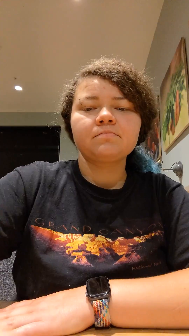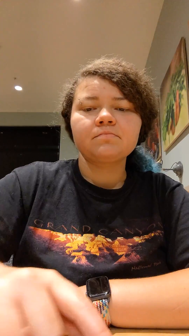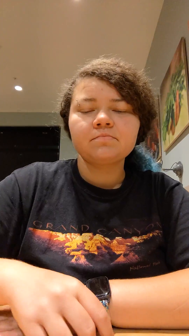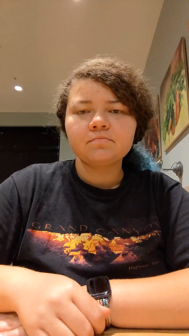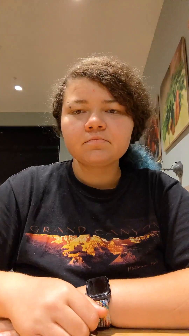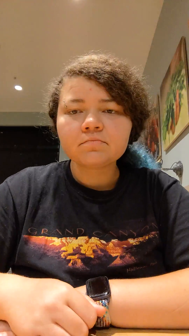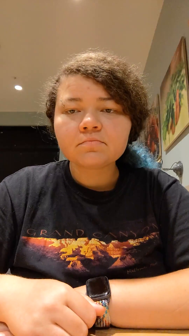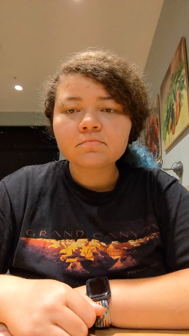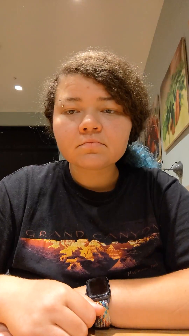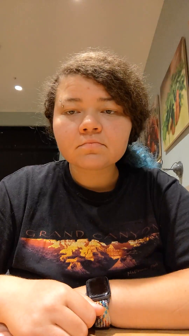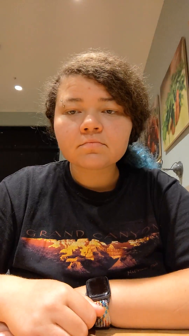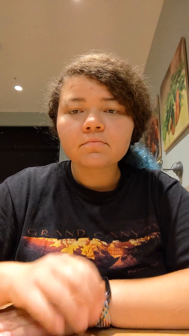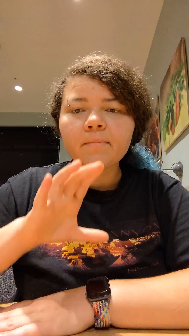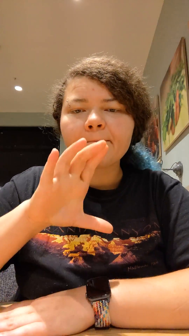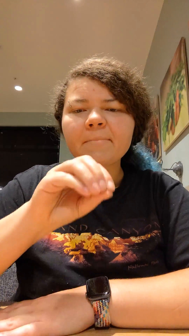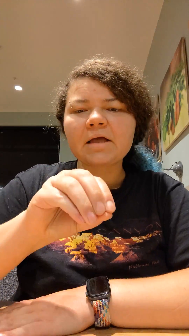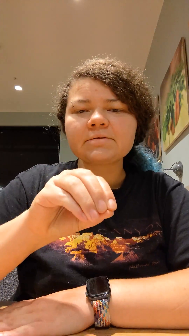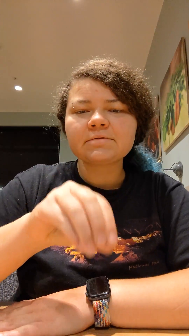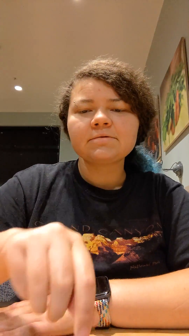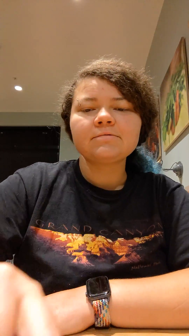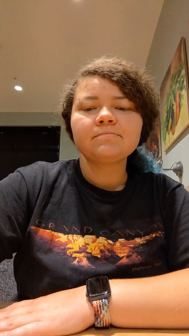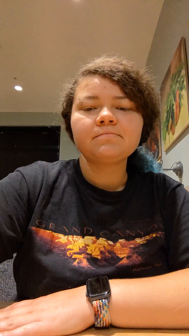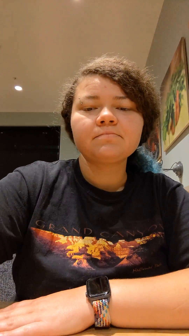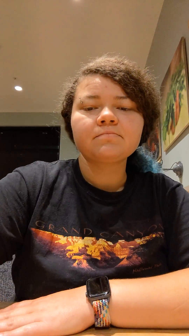bite